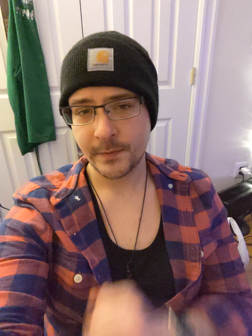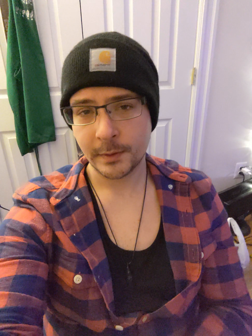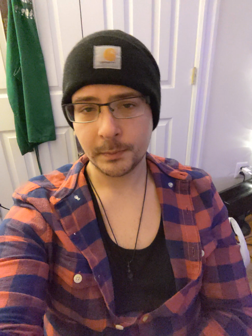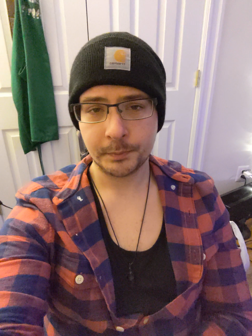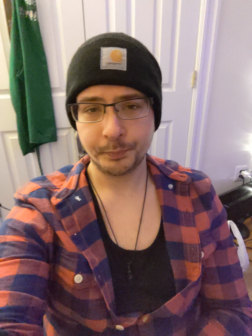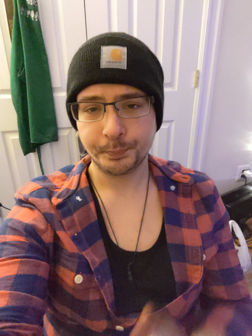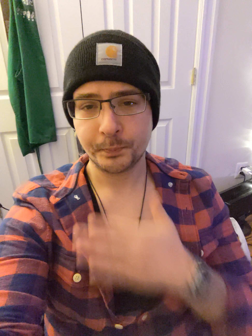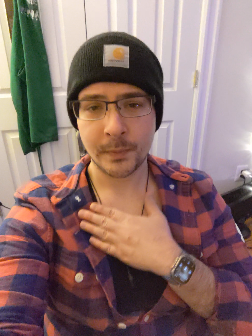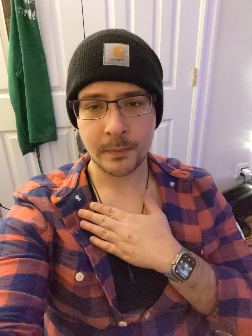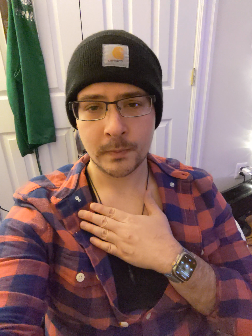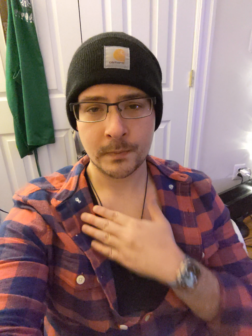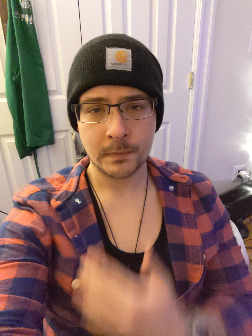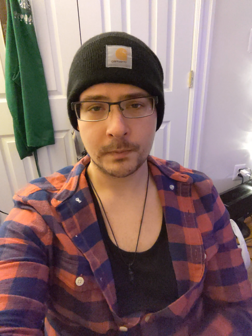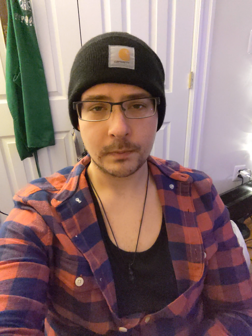my